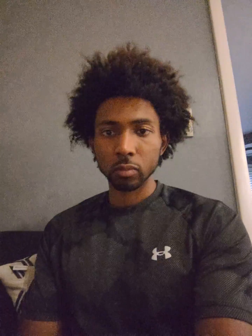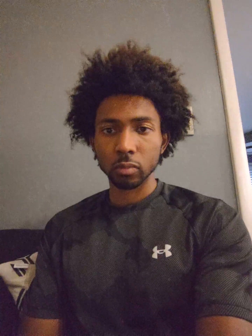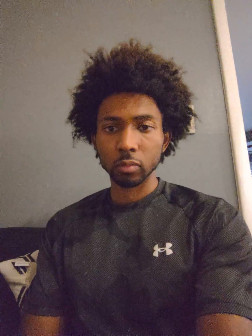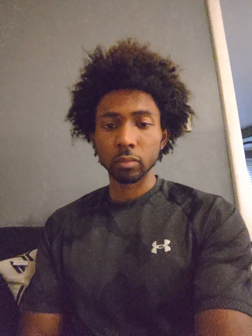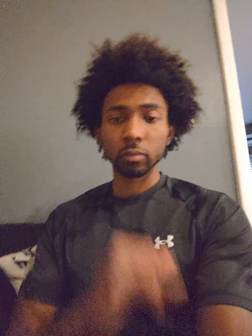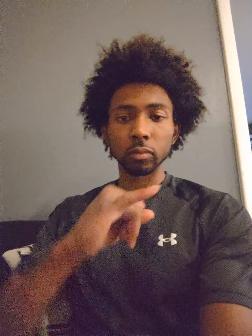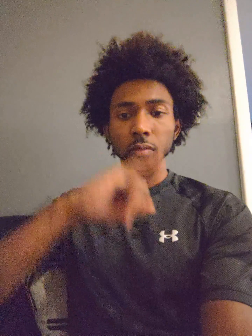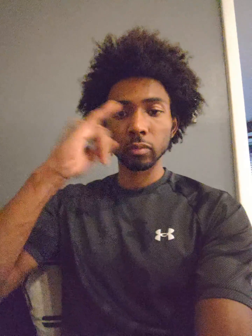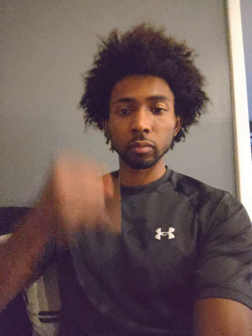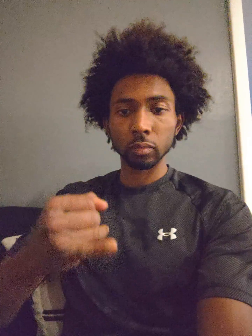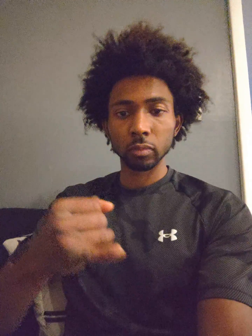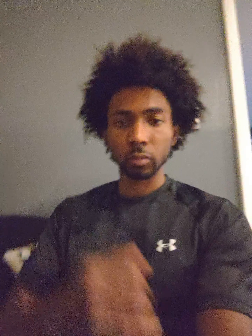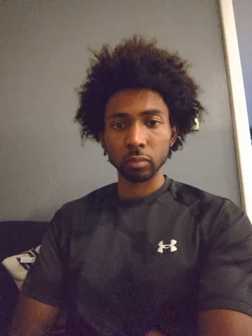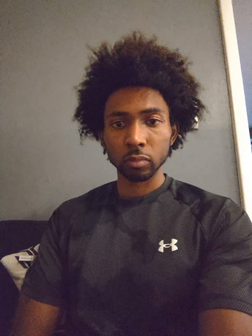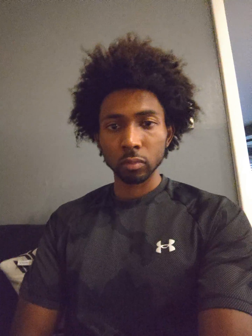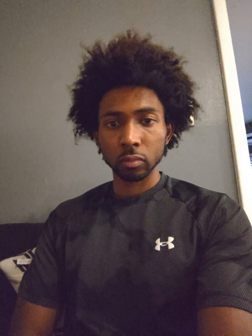last